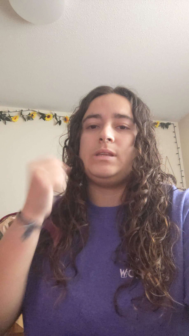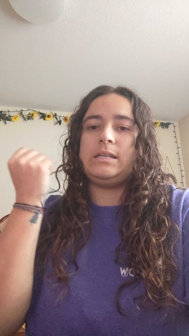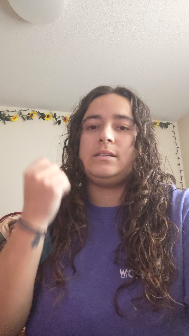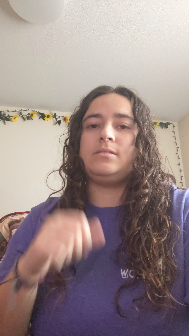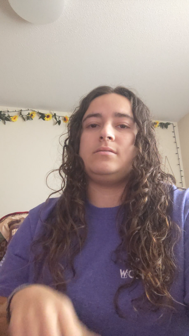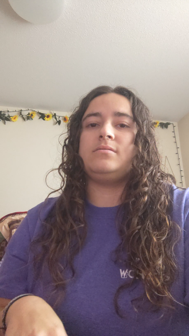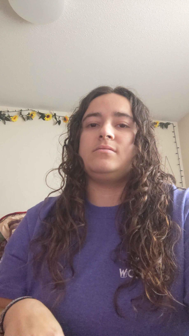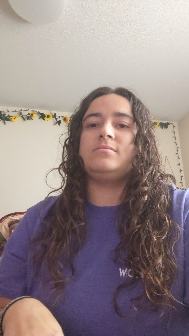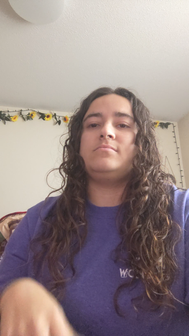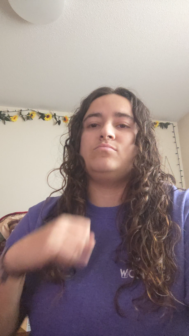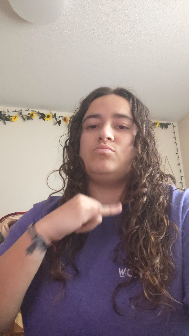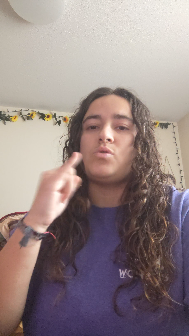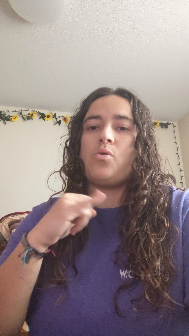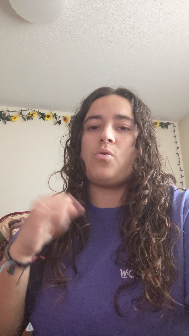draw